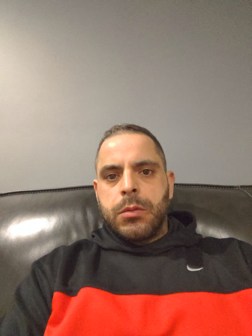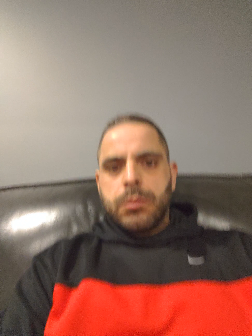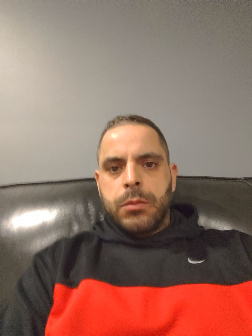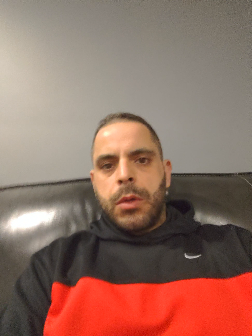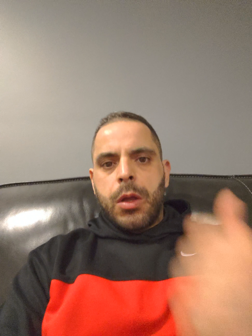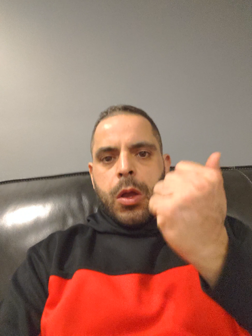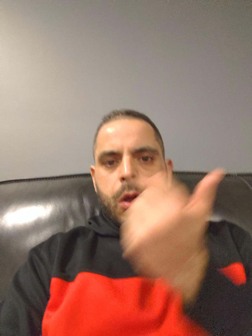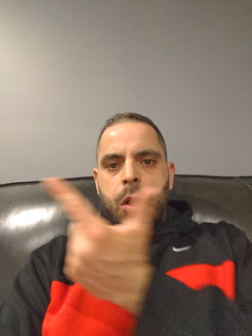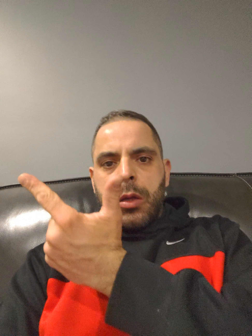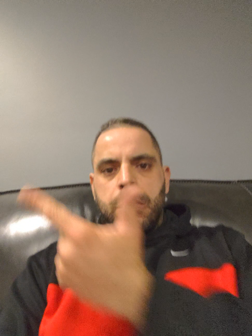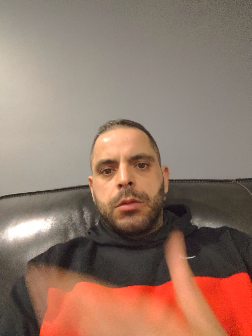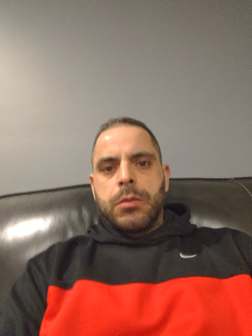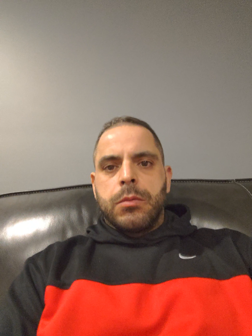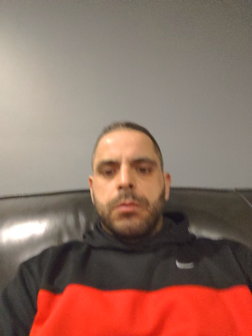all